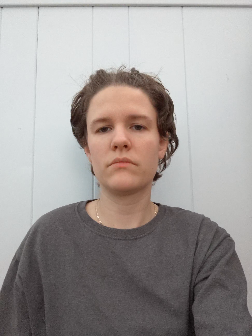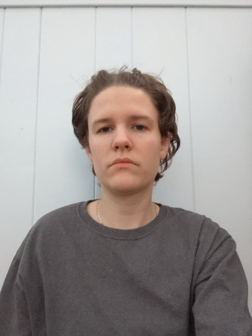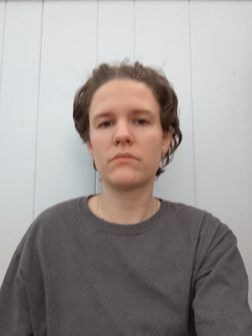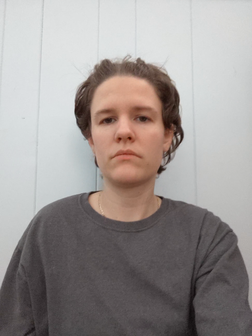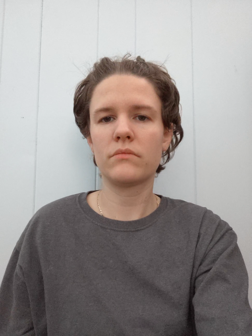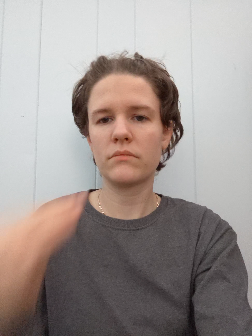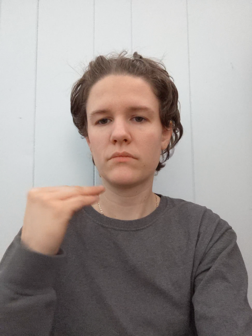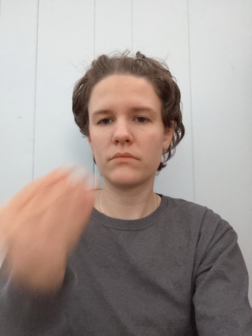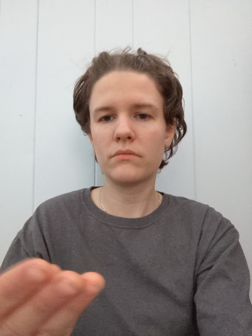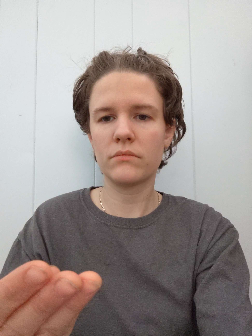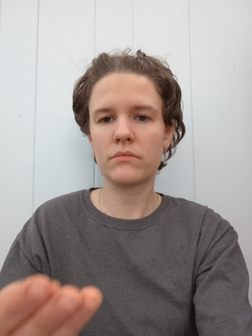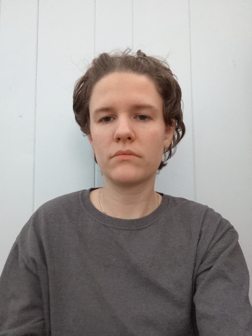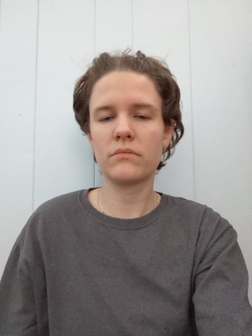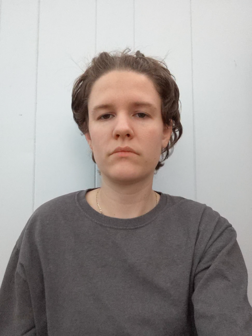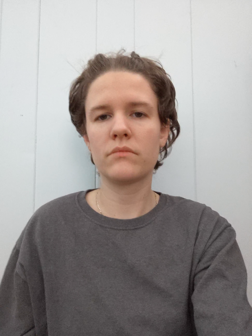give